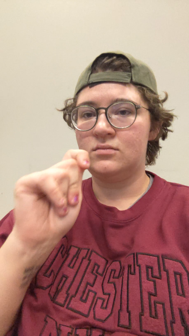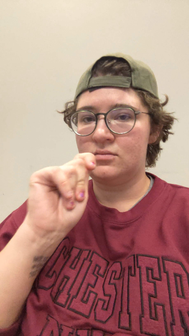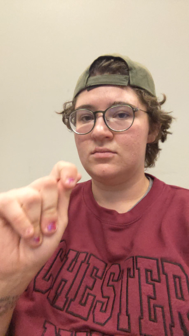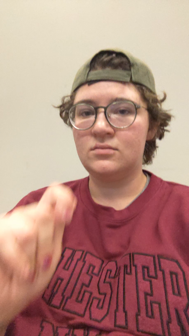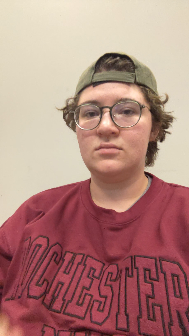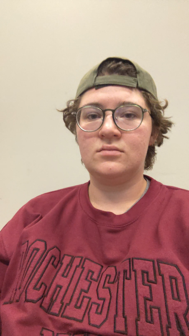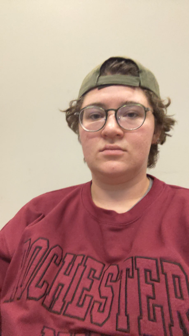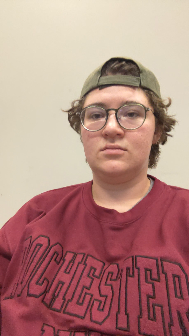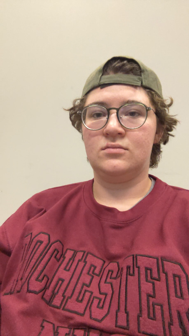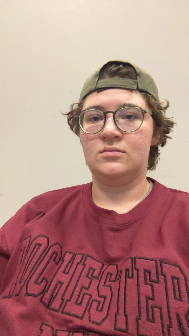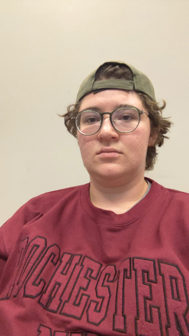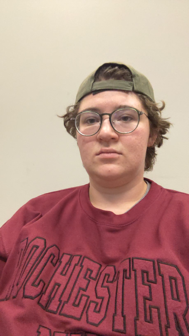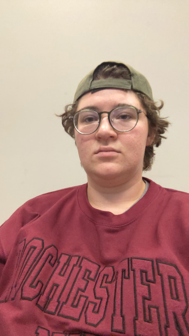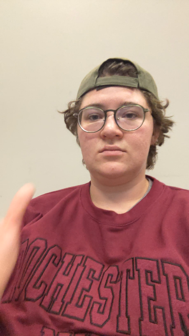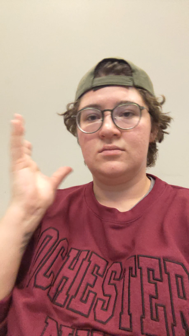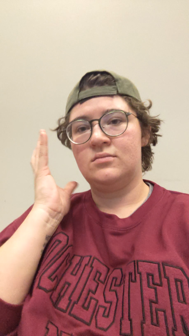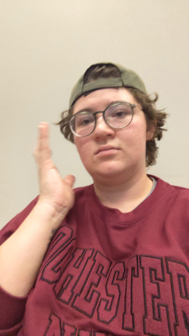pillow